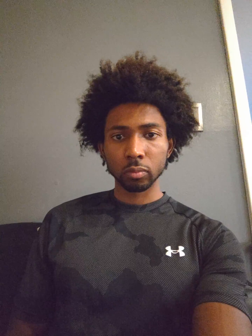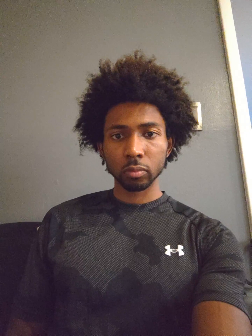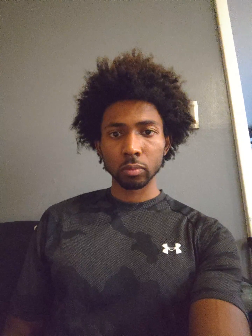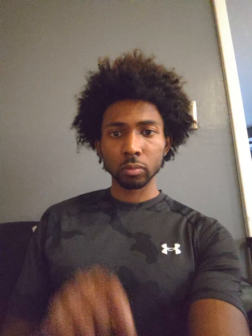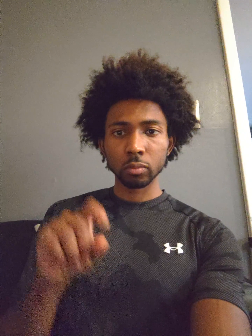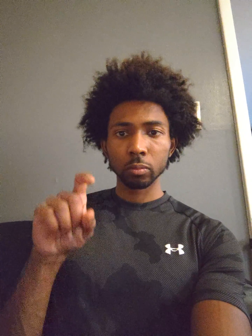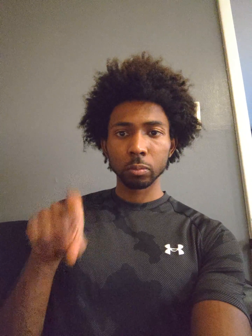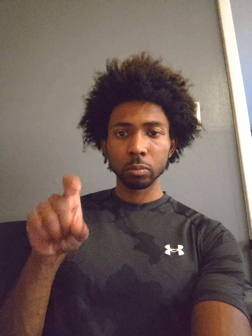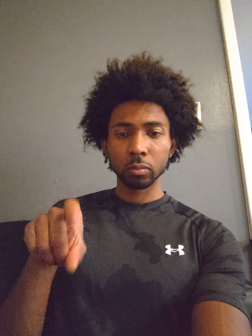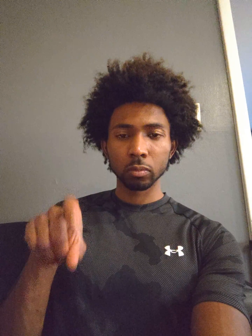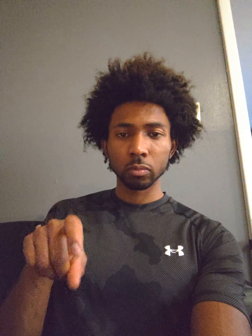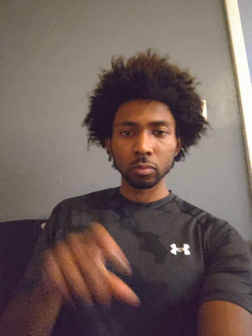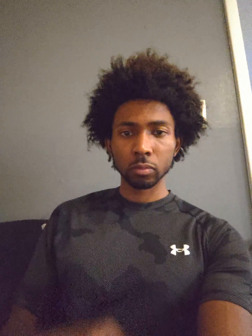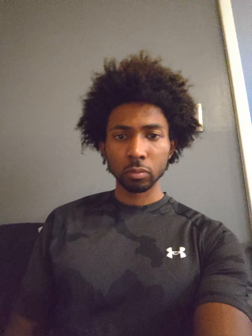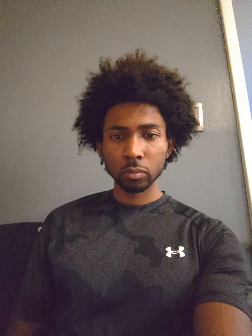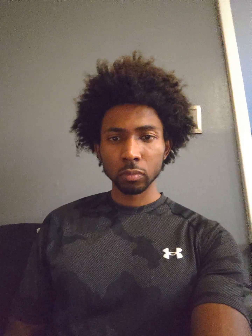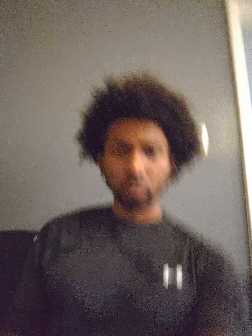should